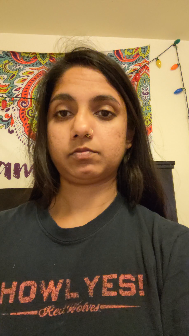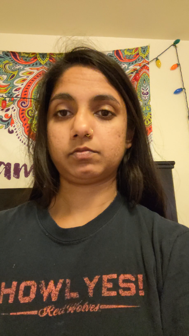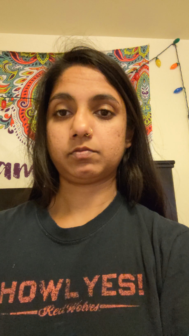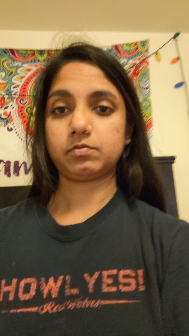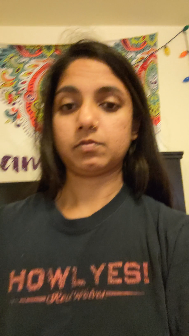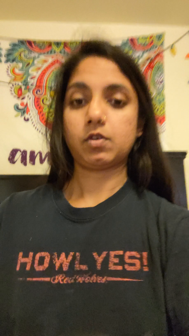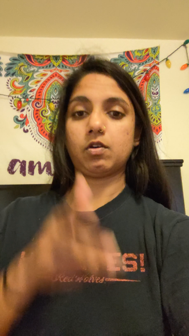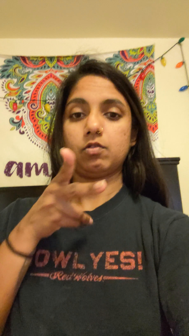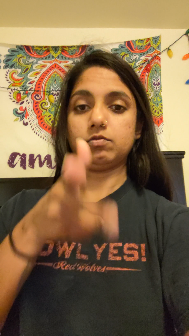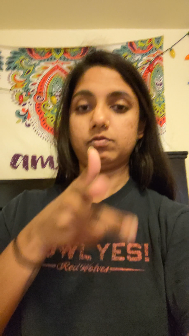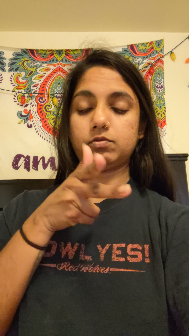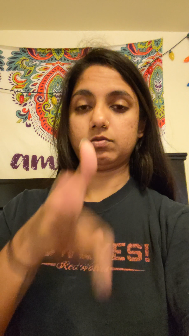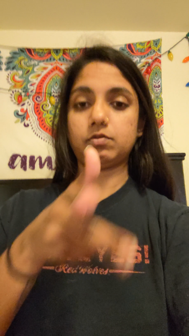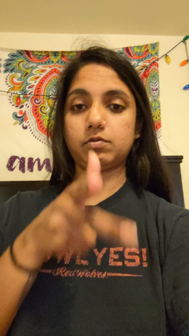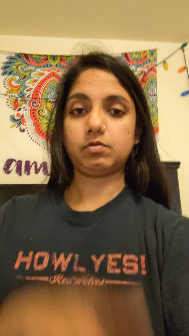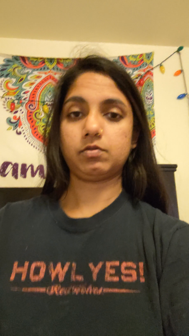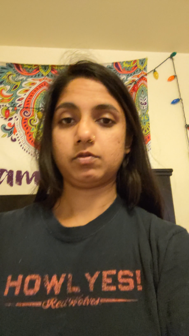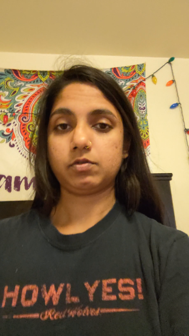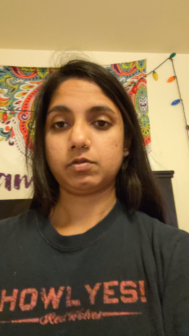garage